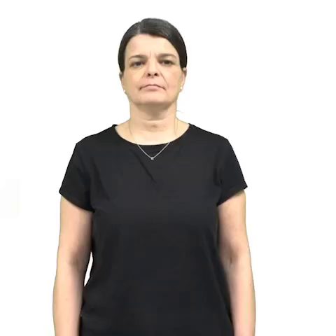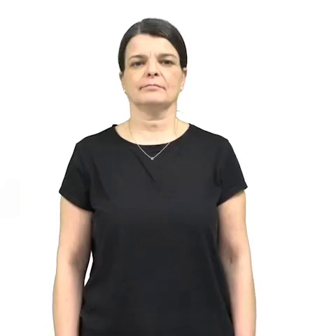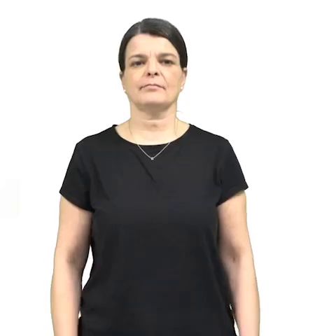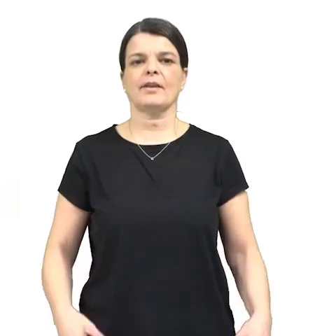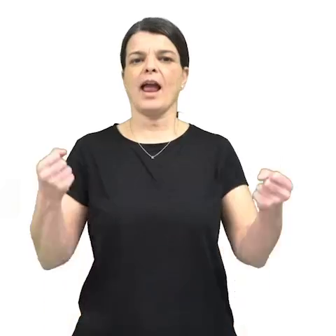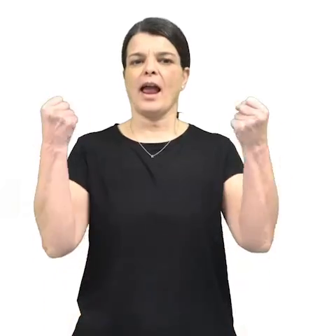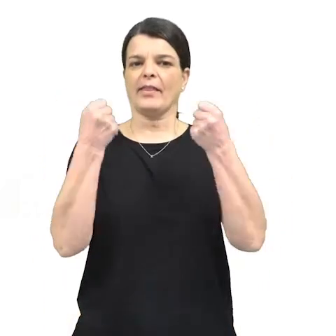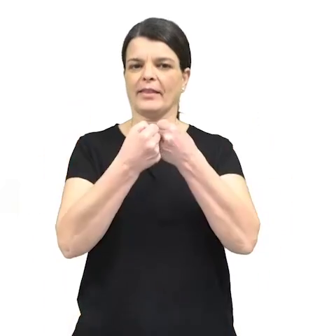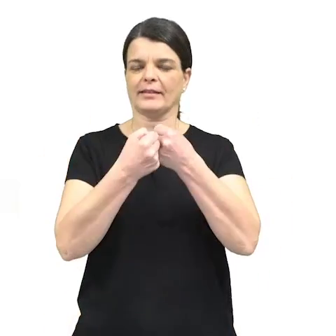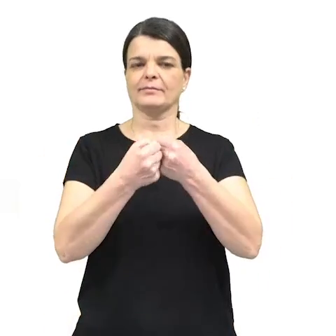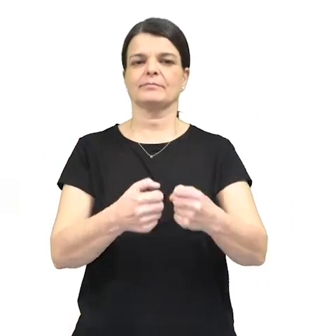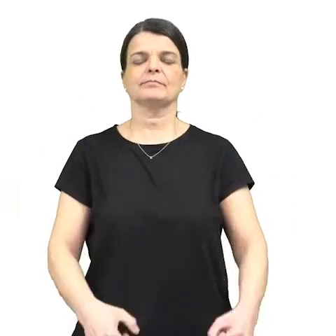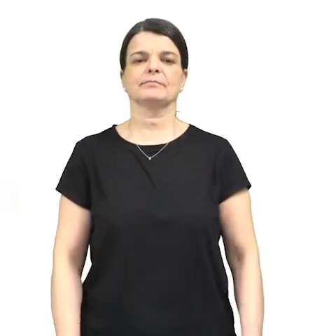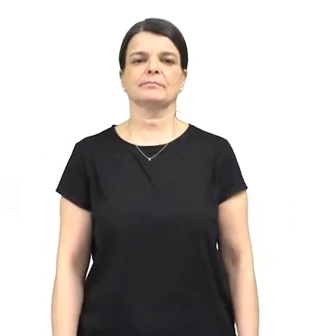accidente